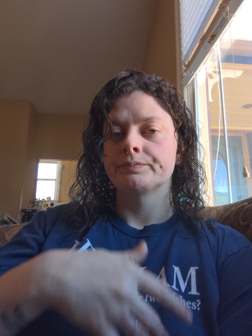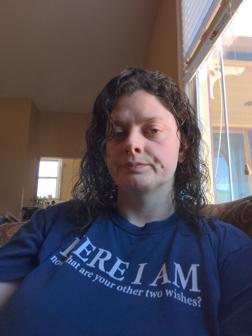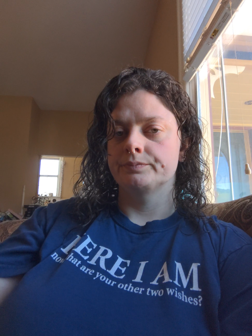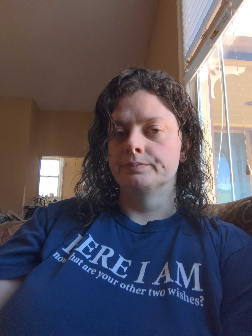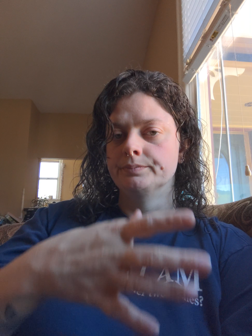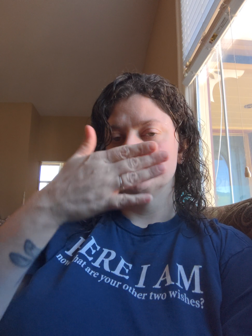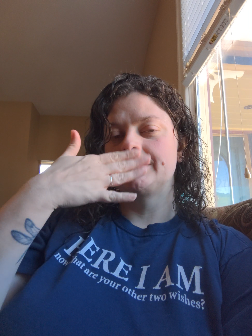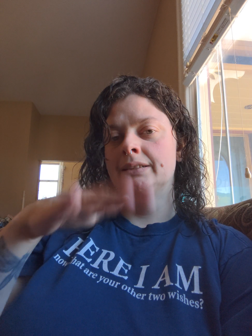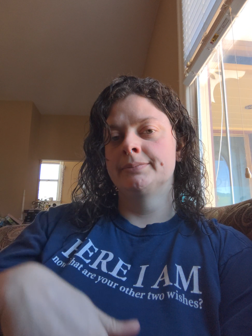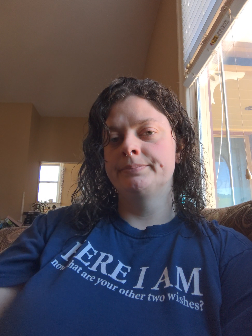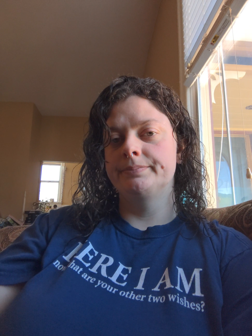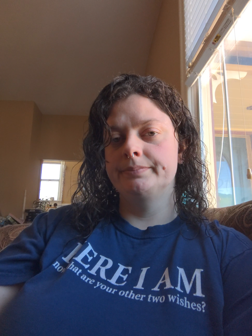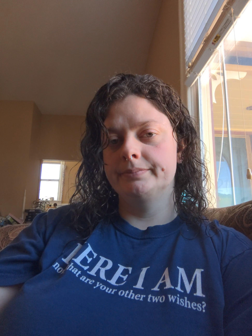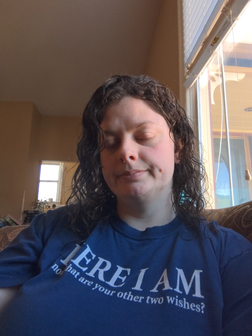bad